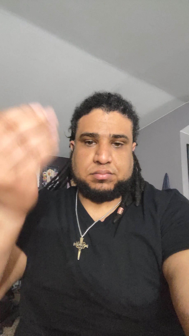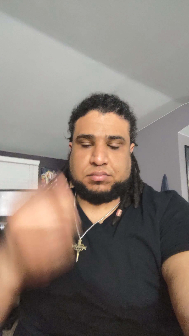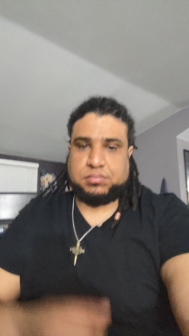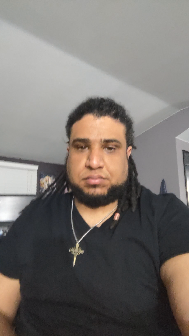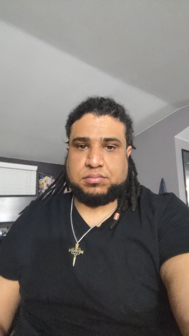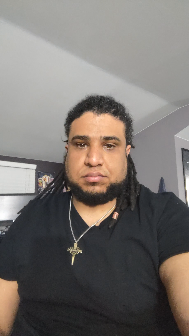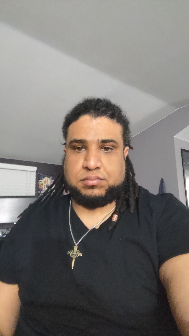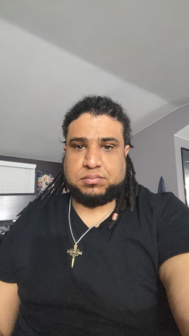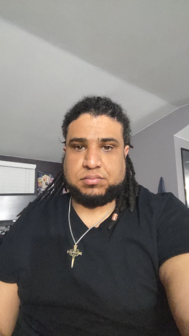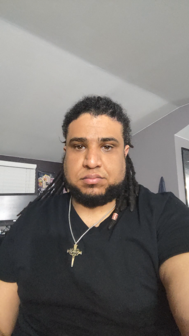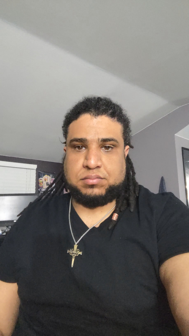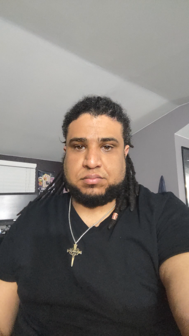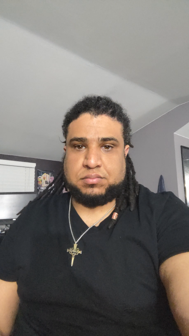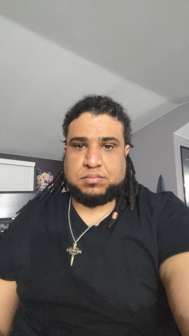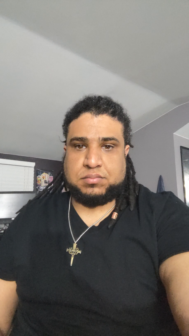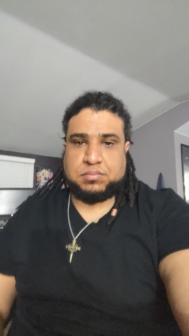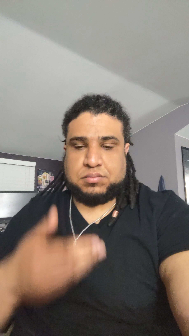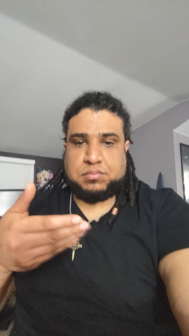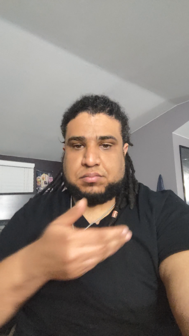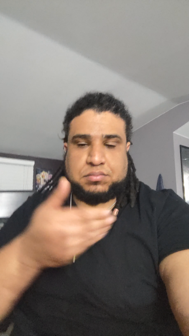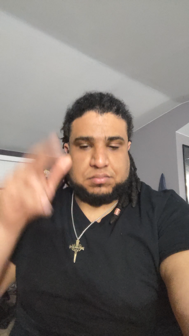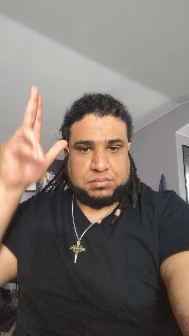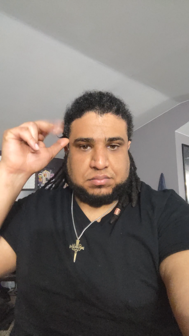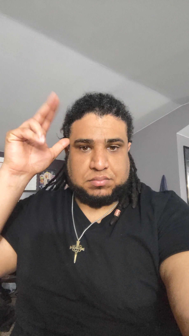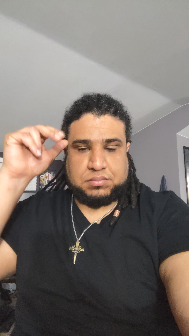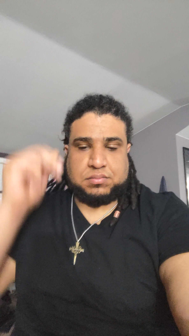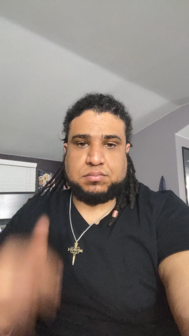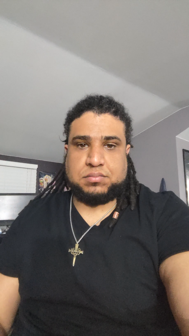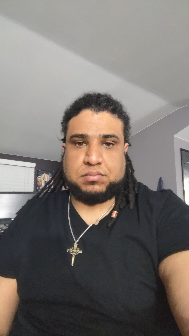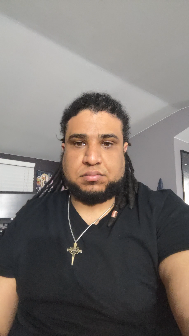pony